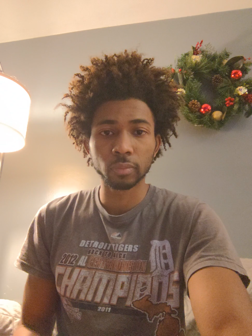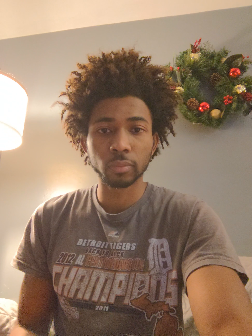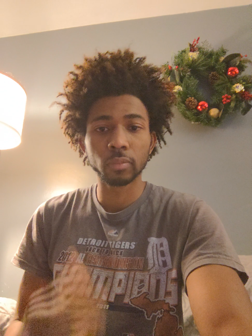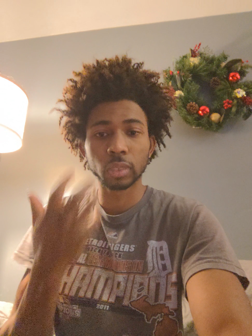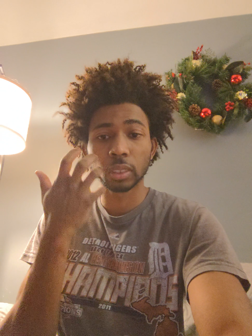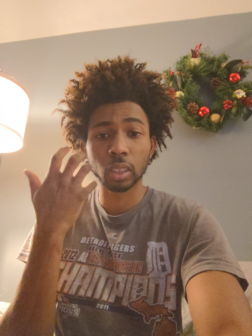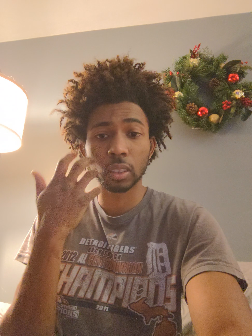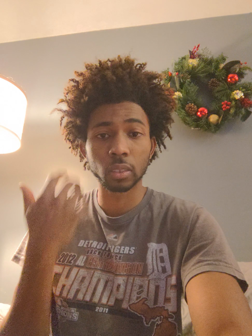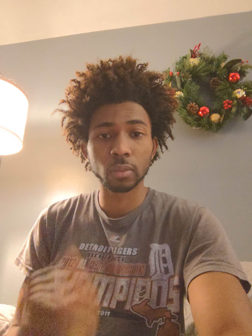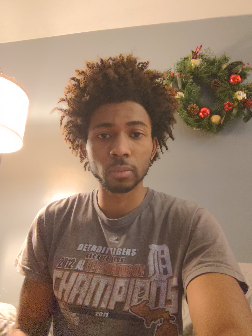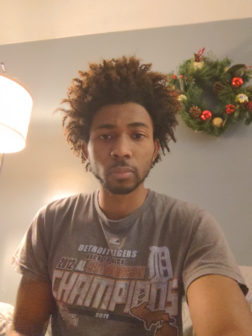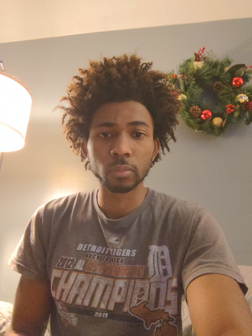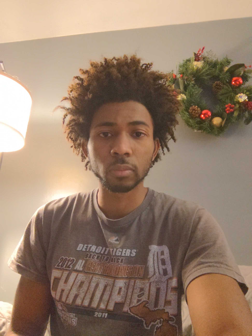tiger